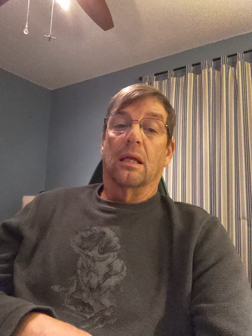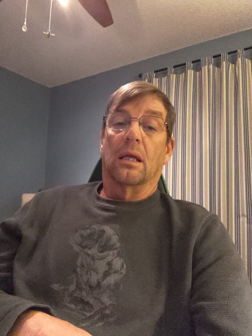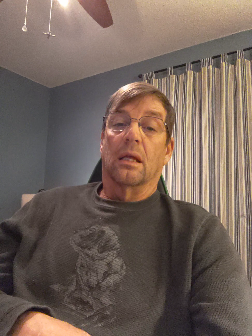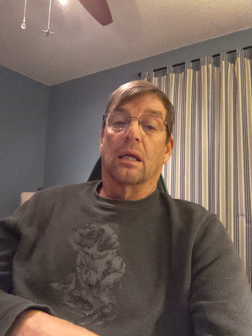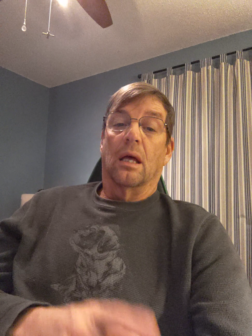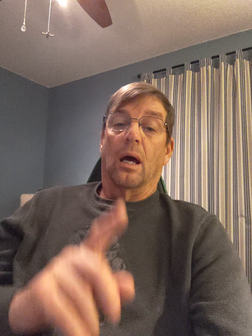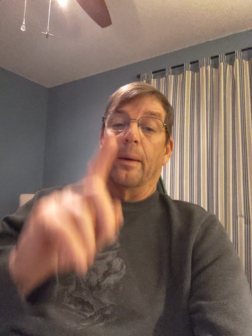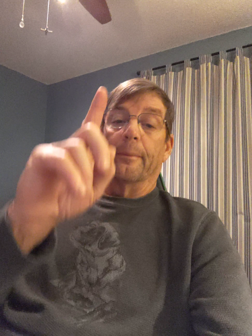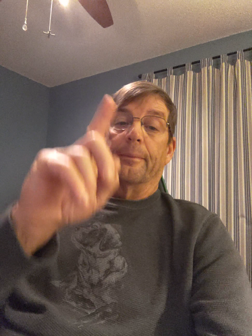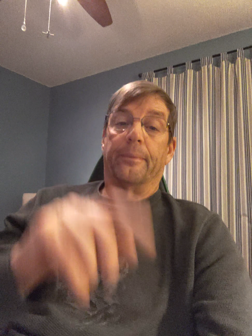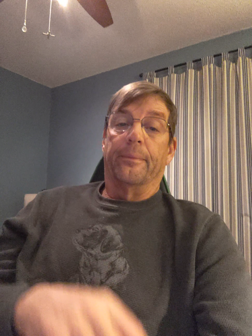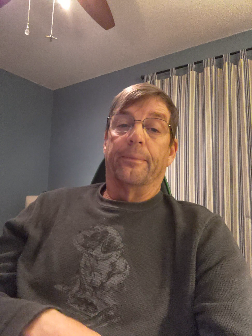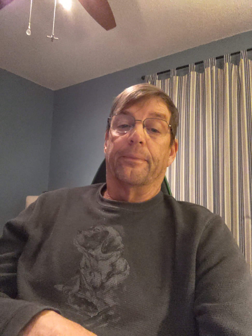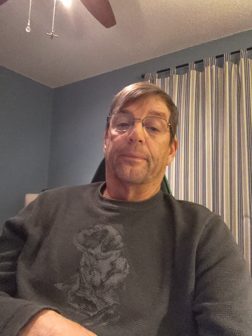up